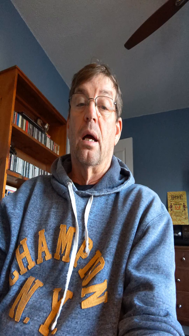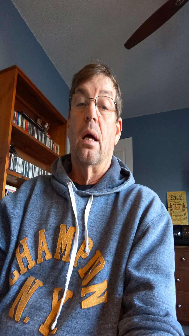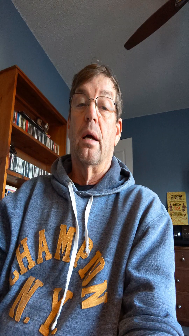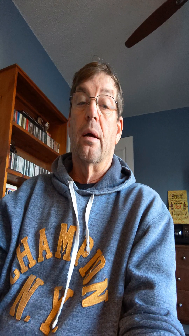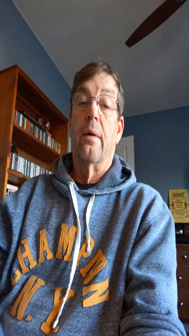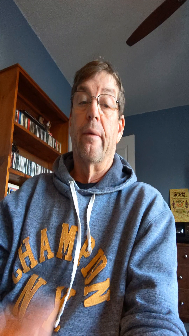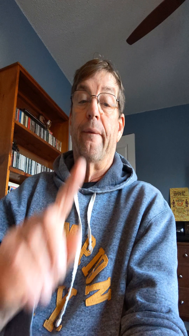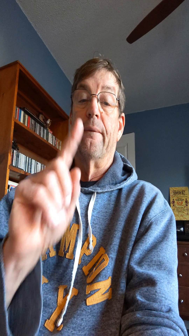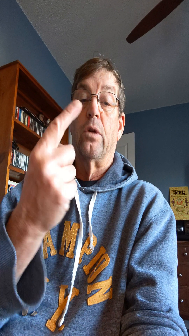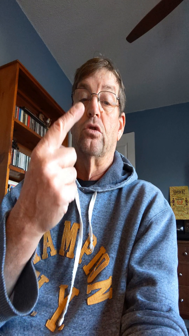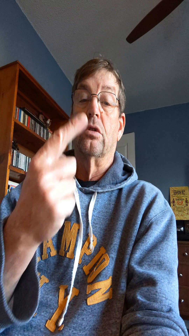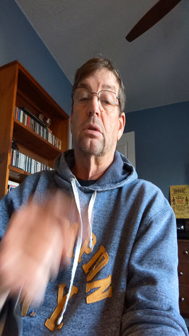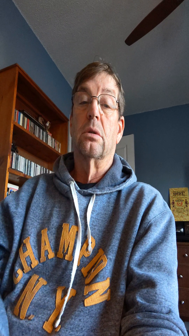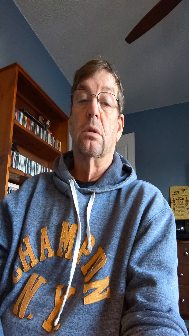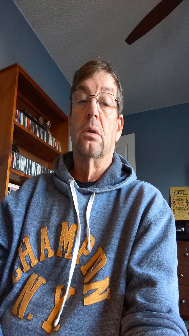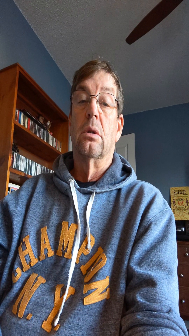first